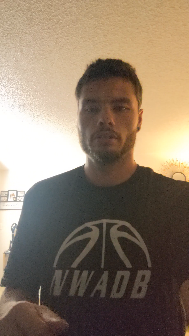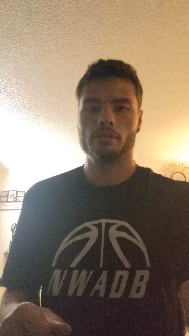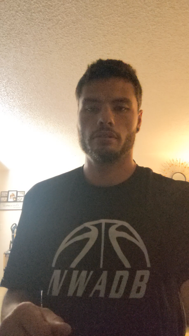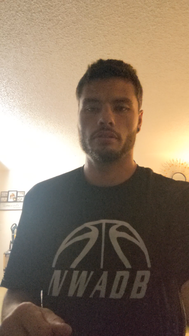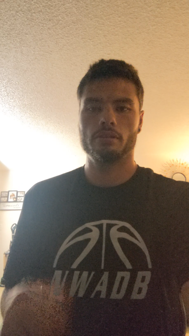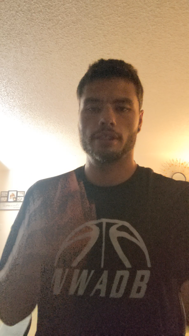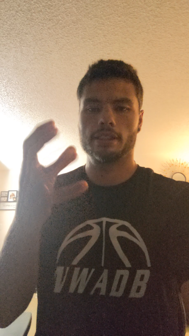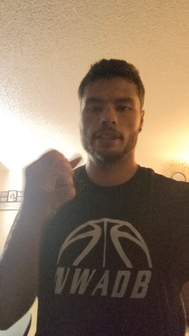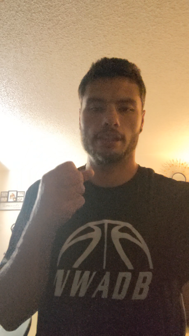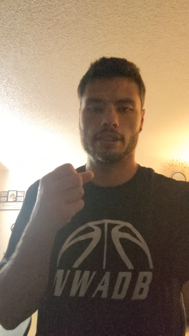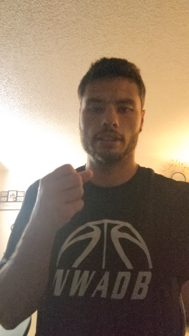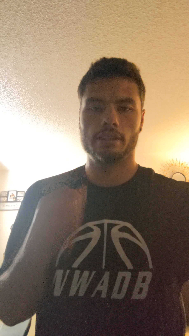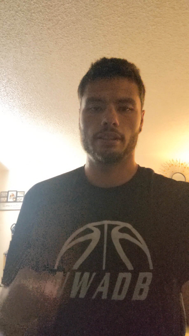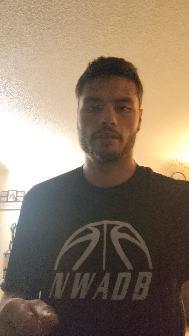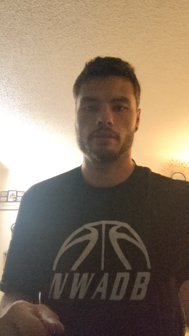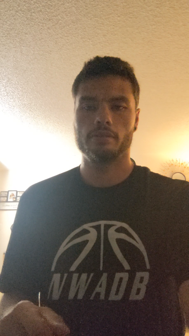get